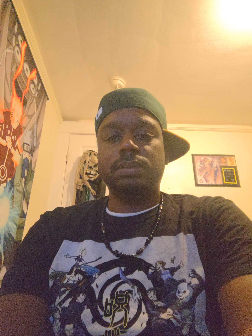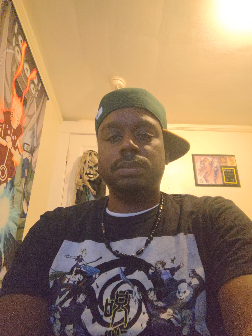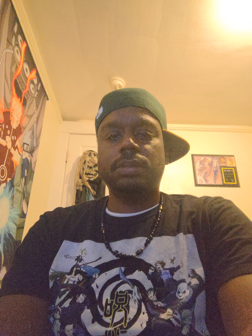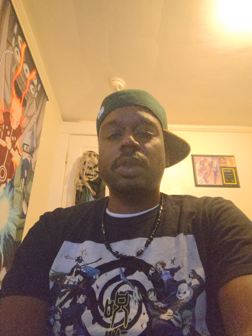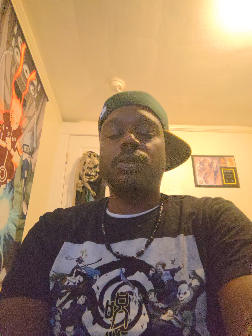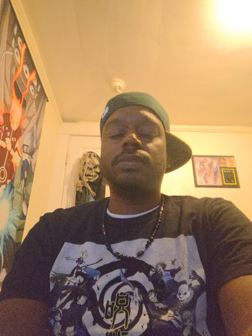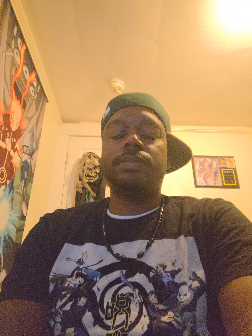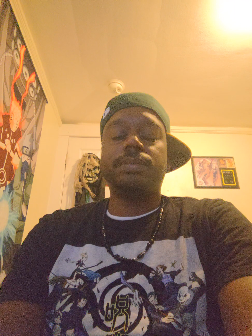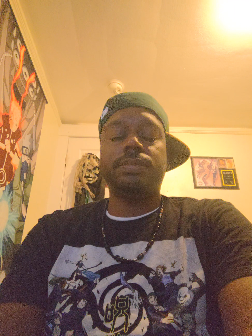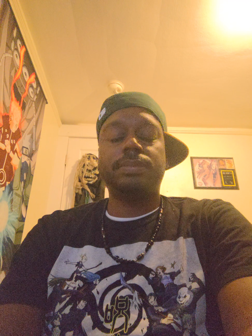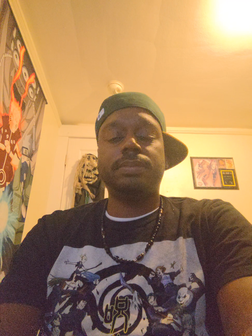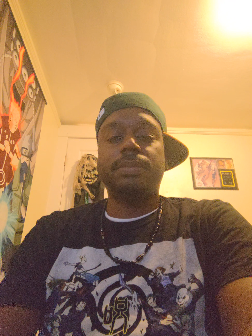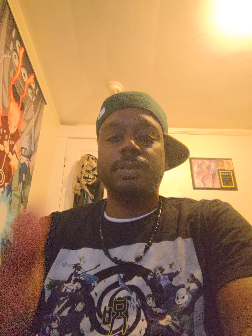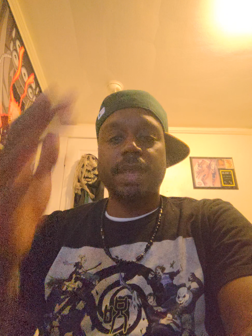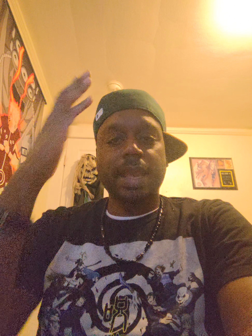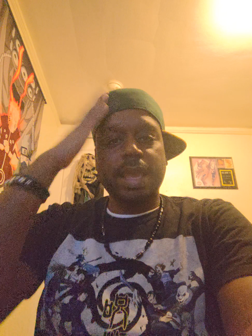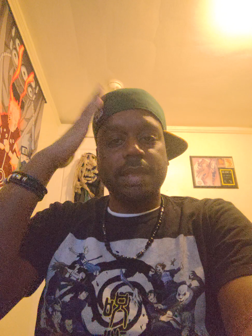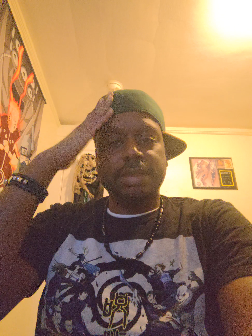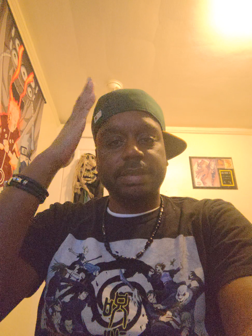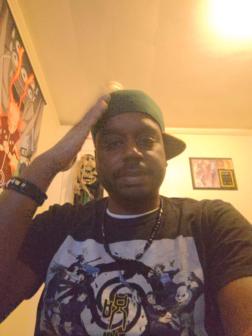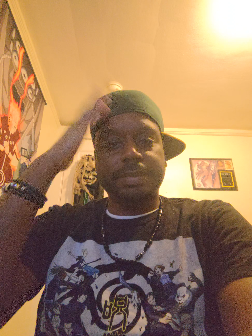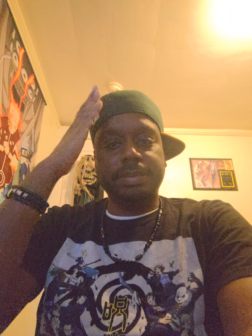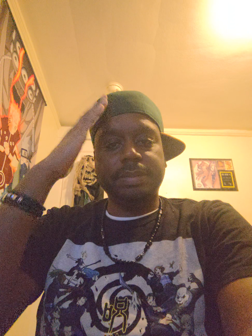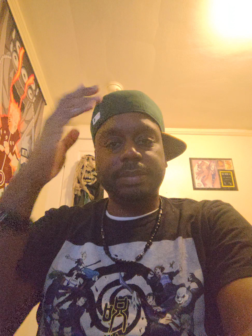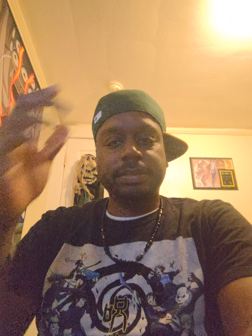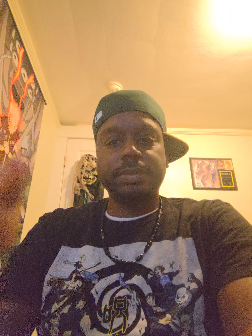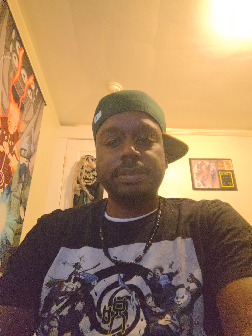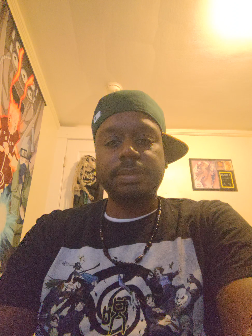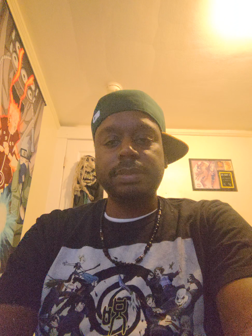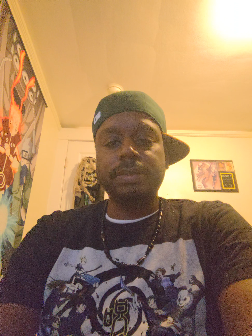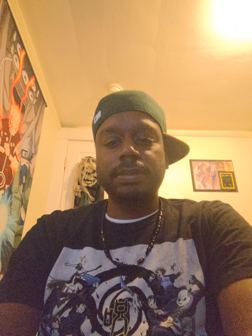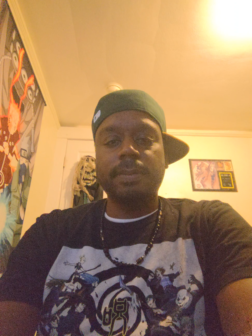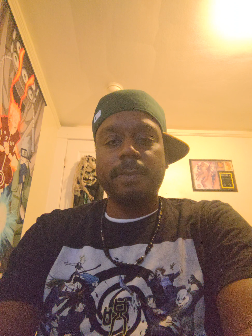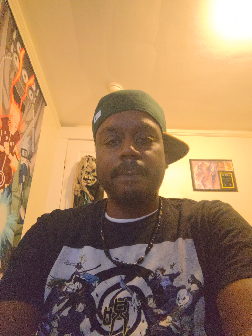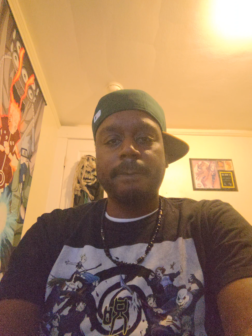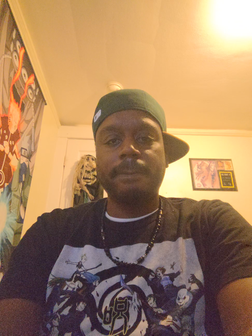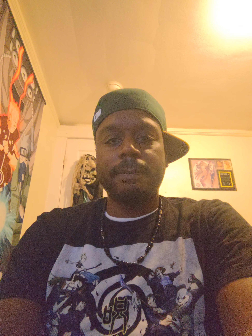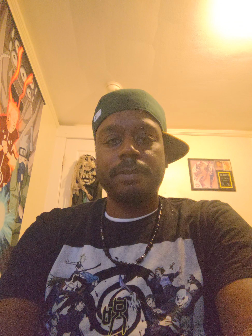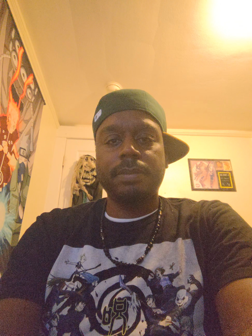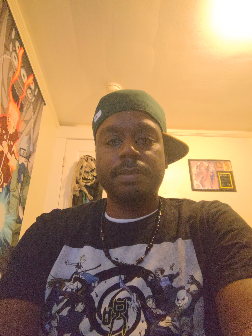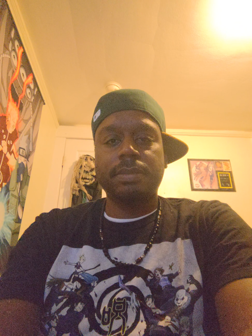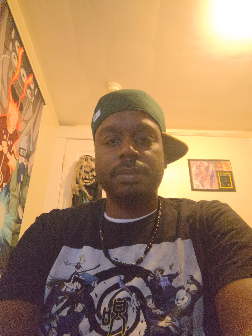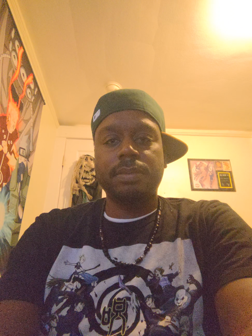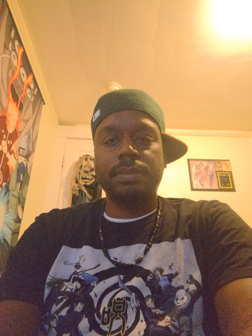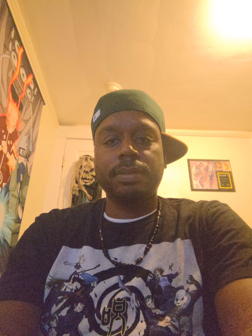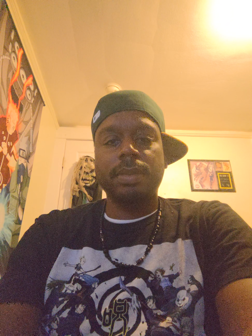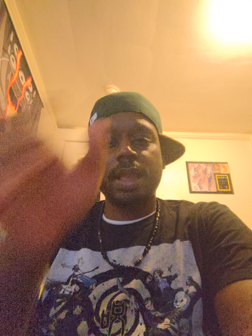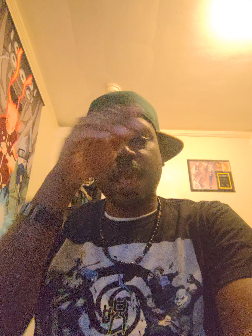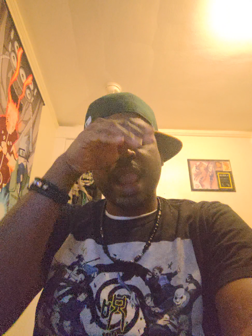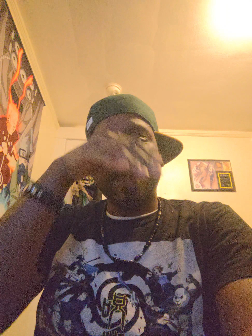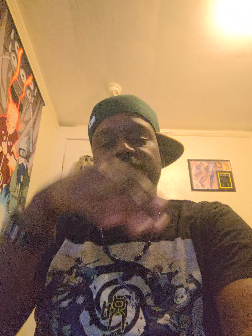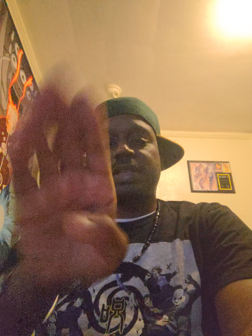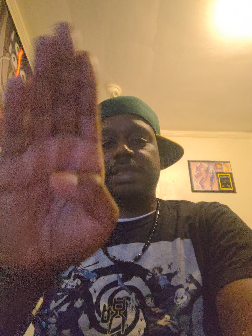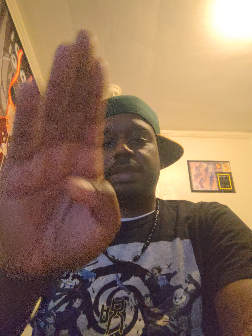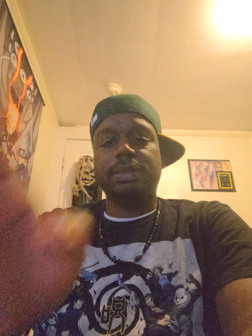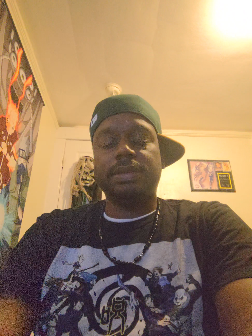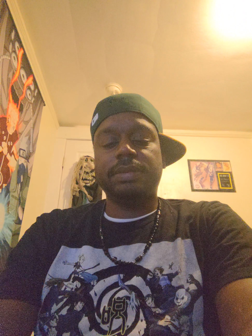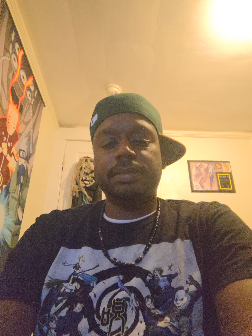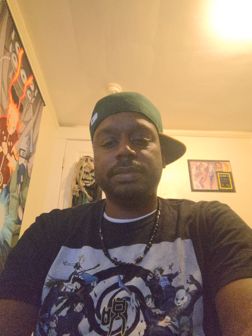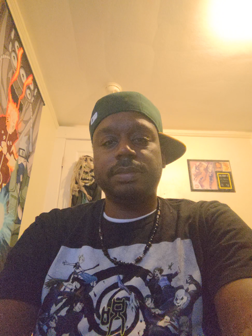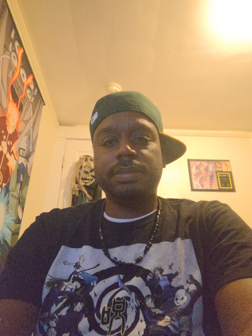elephant